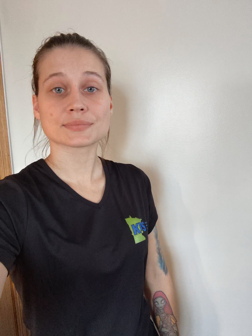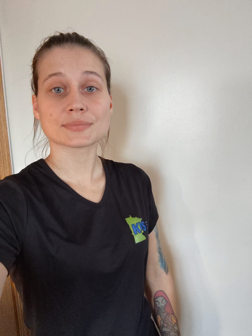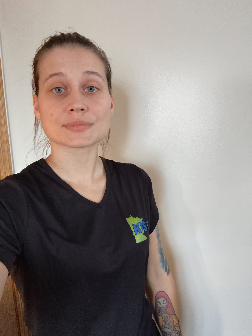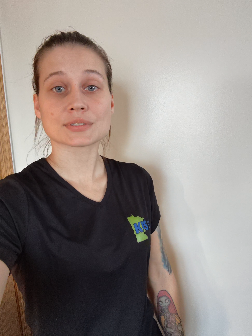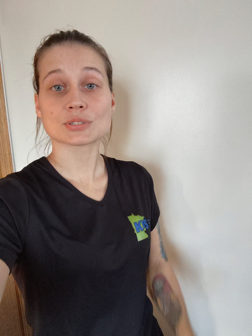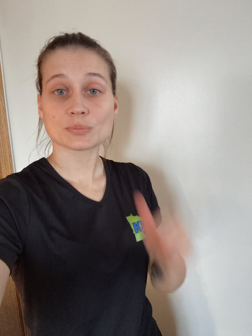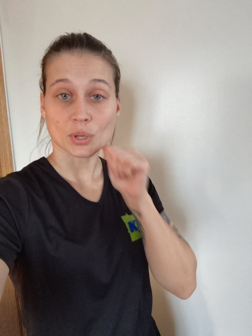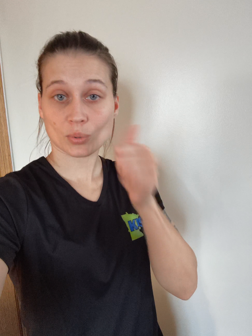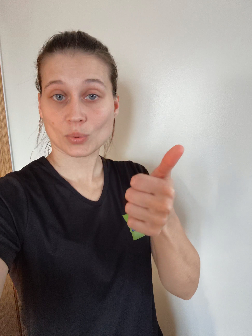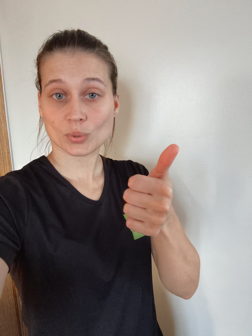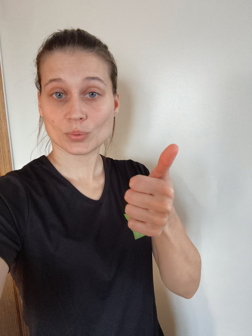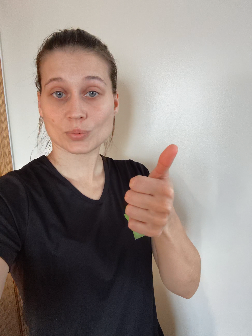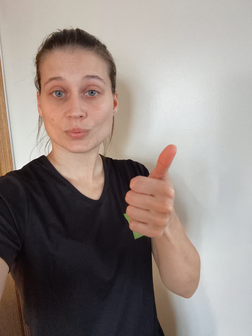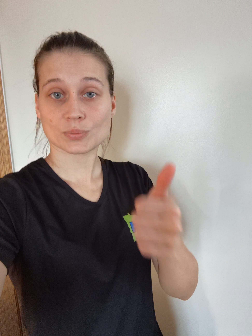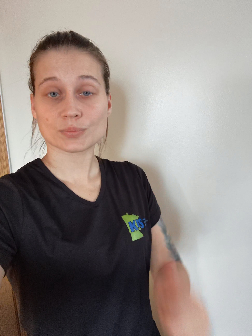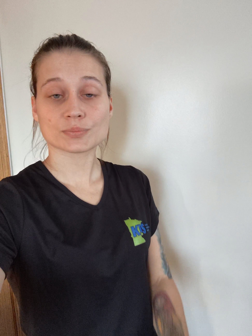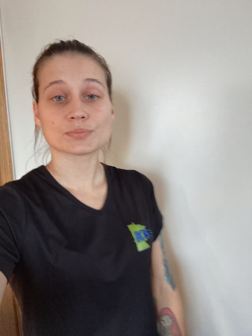tomorrow